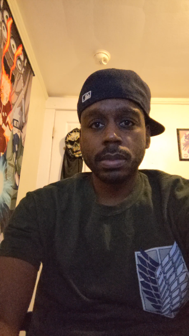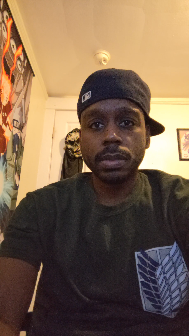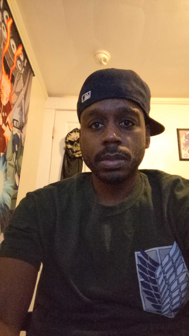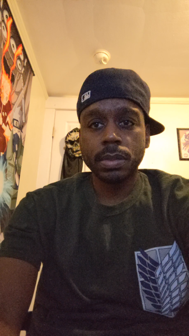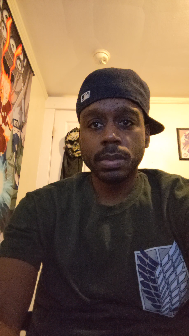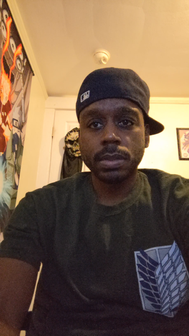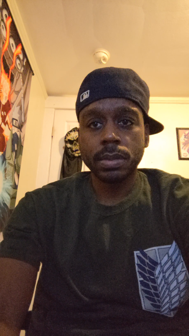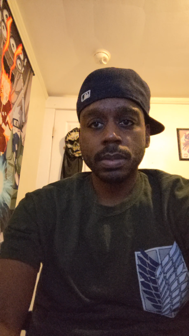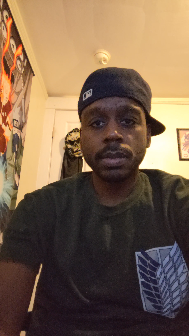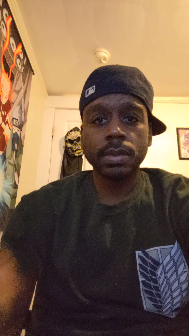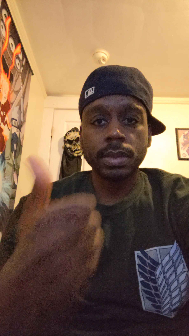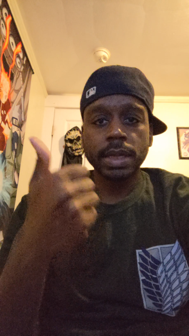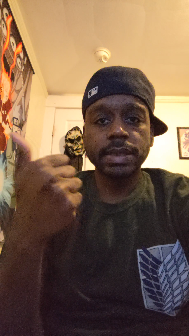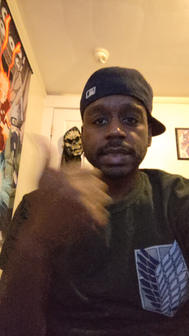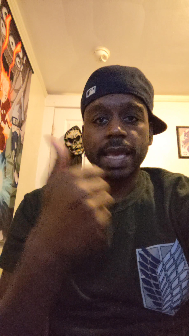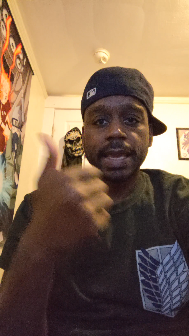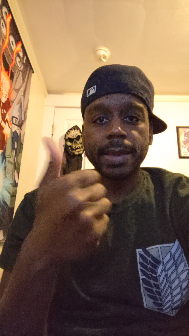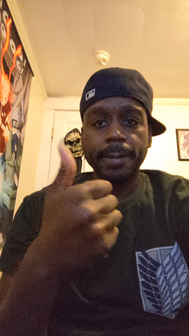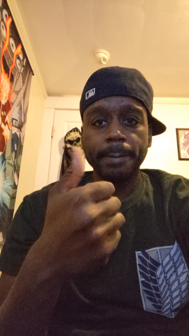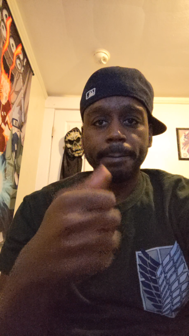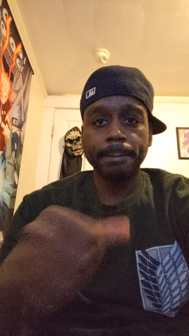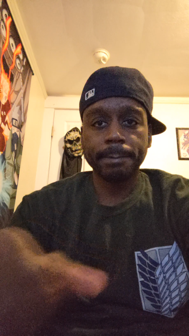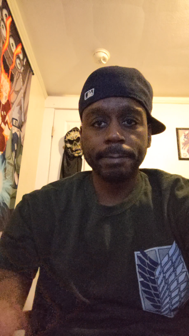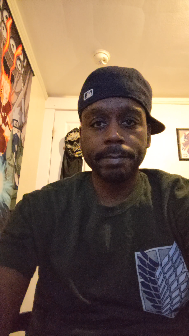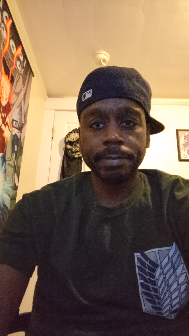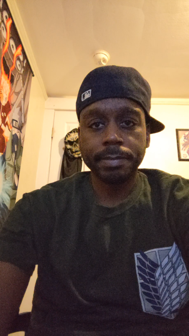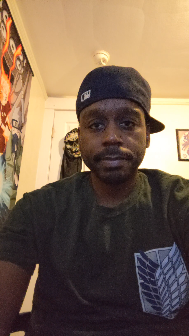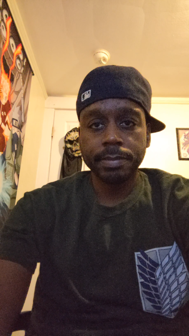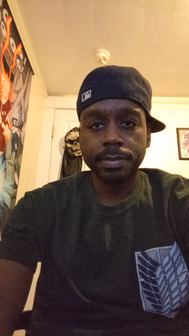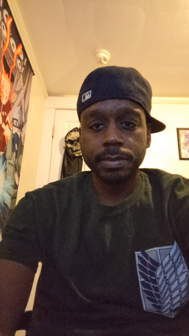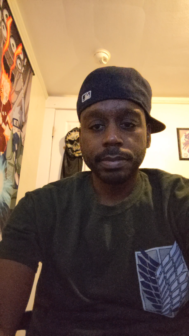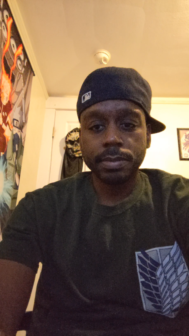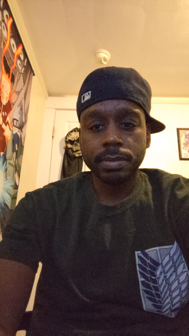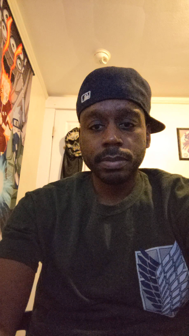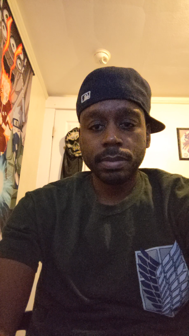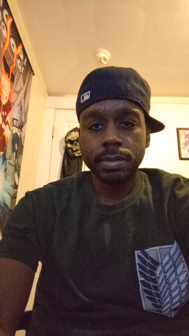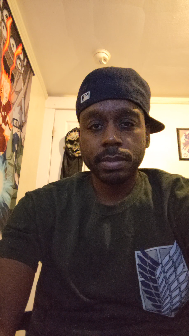game